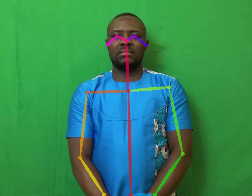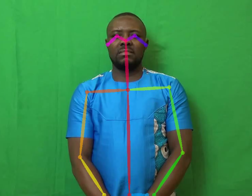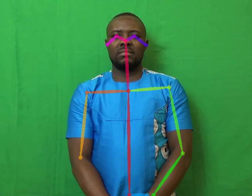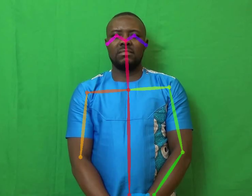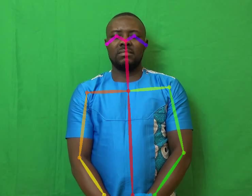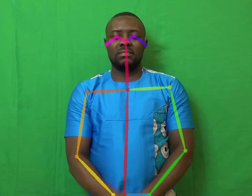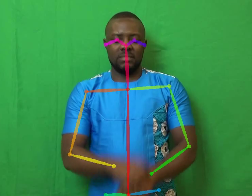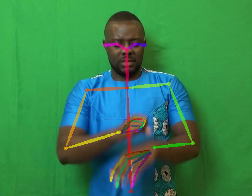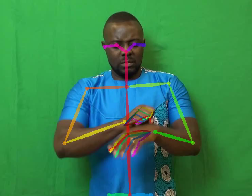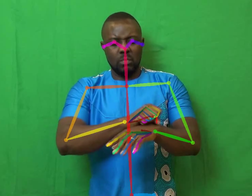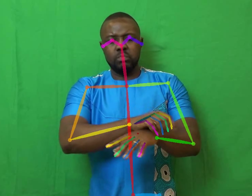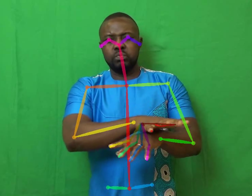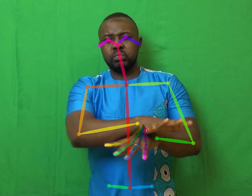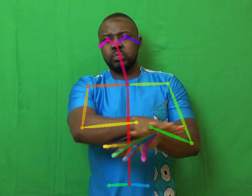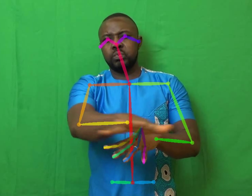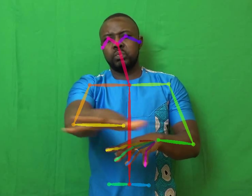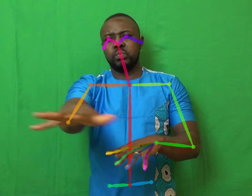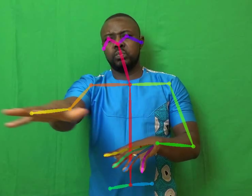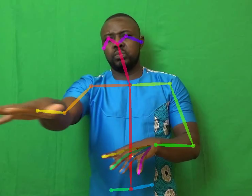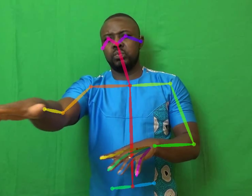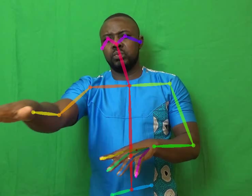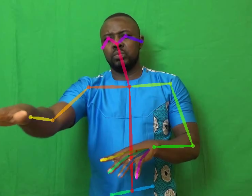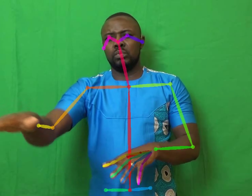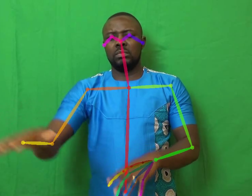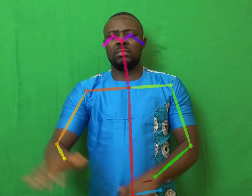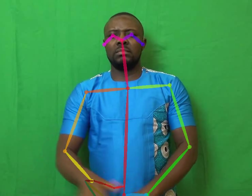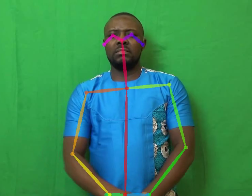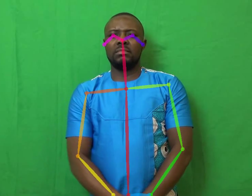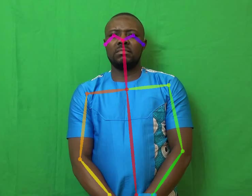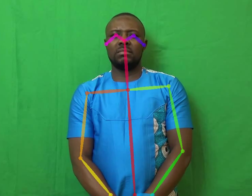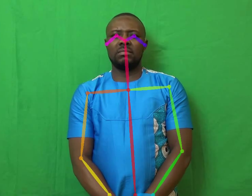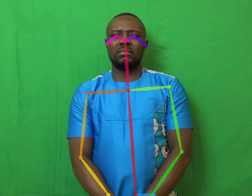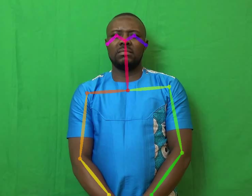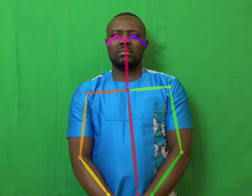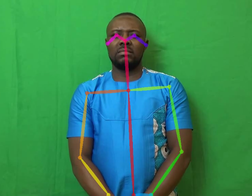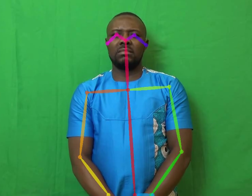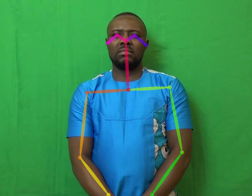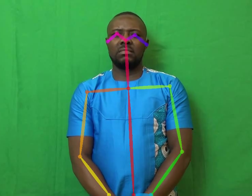spread